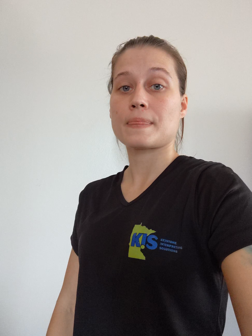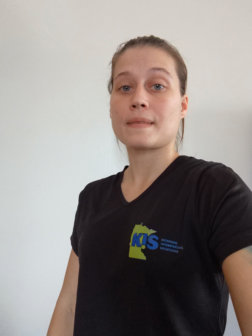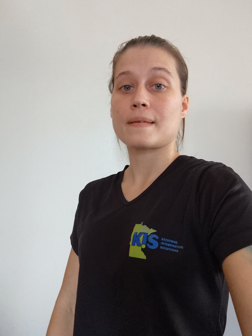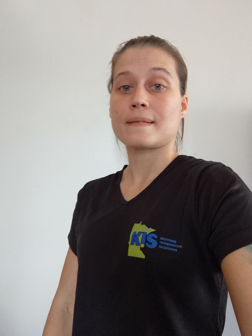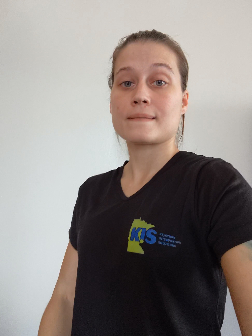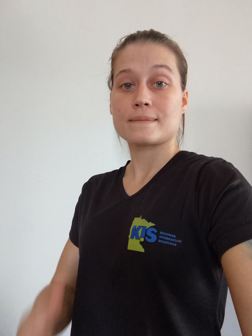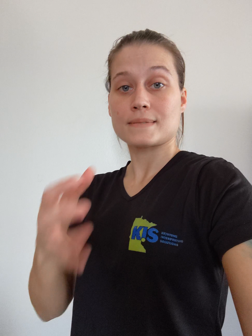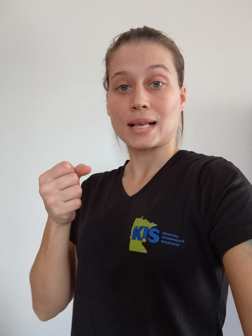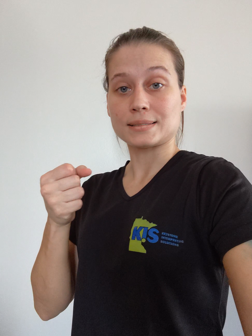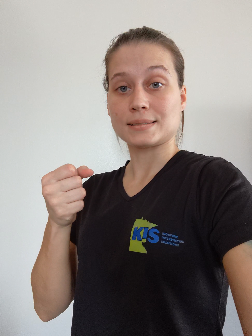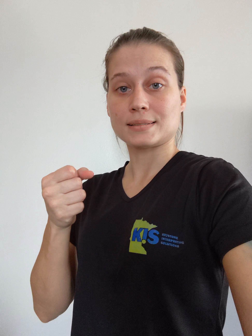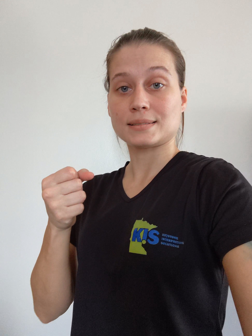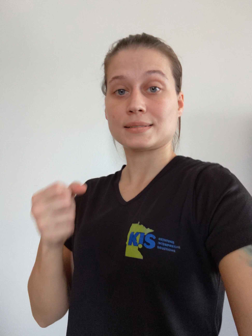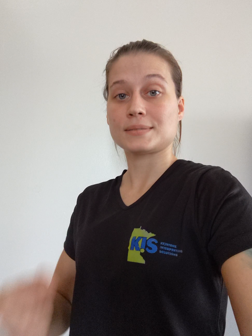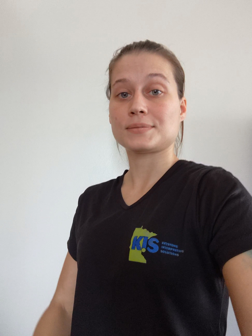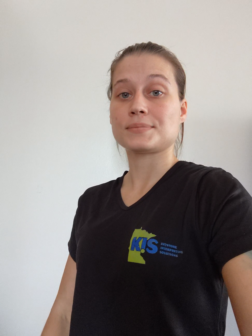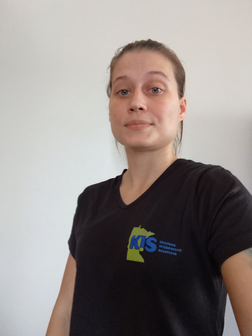fast